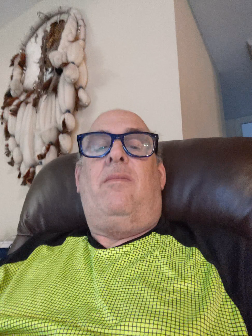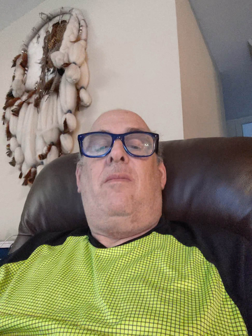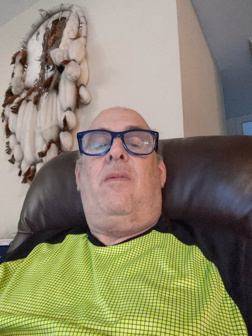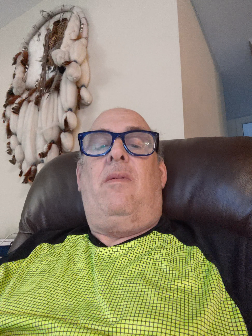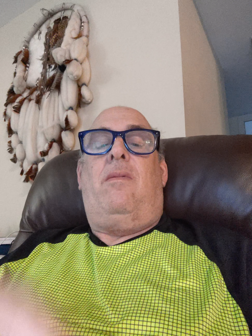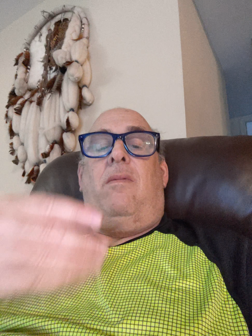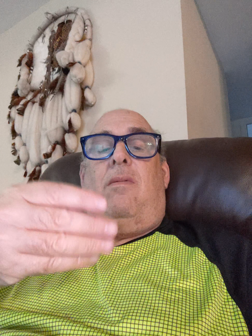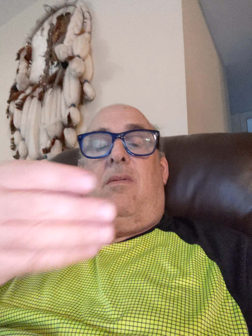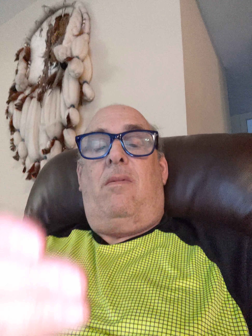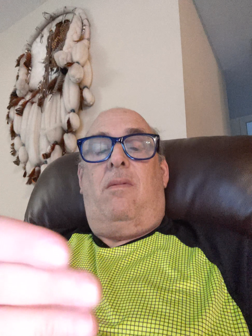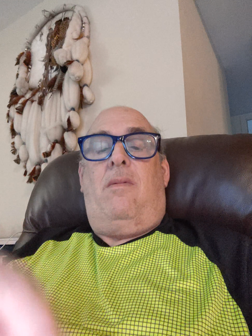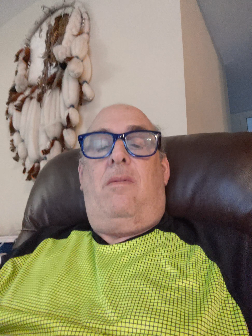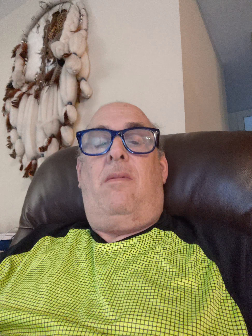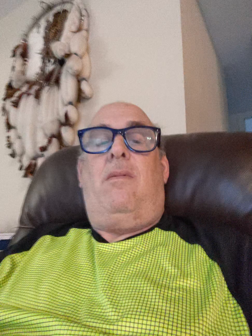give